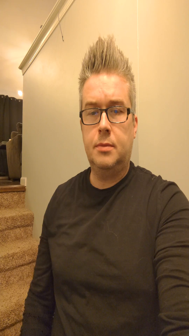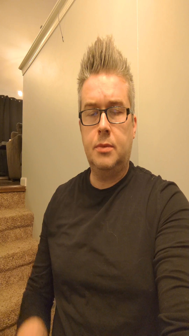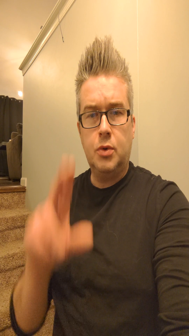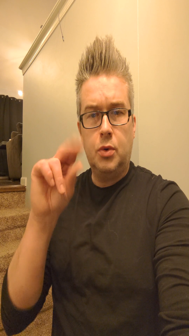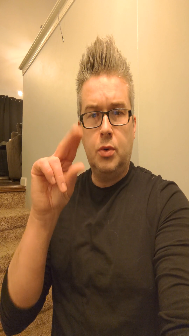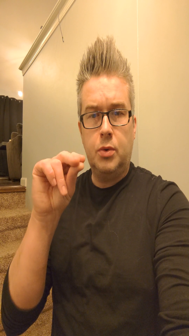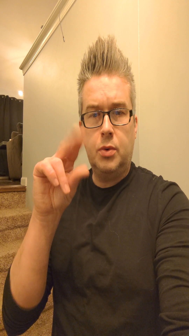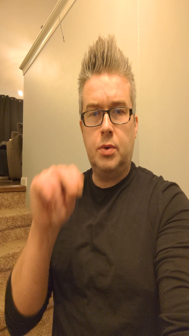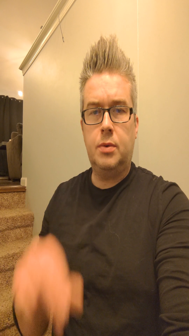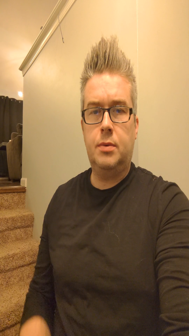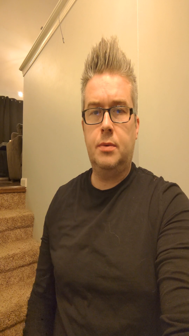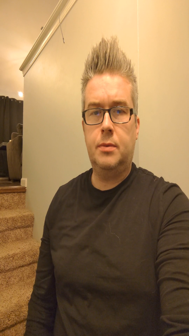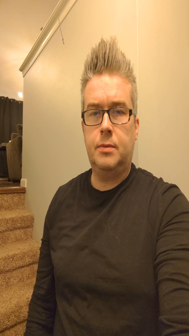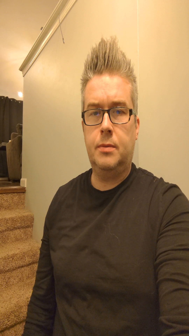no